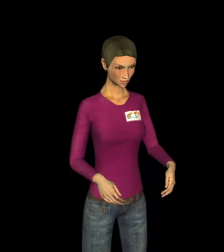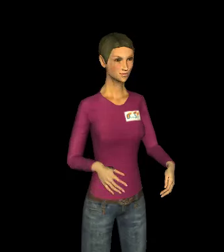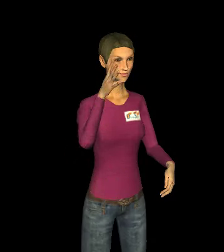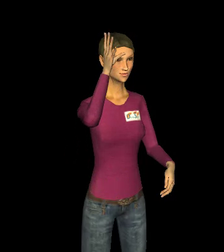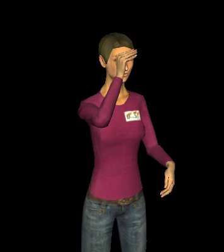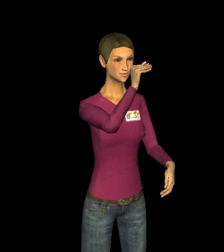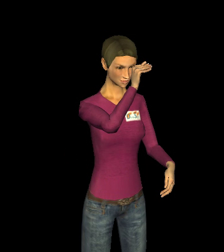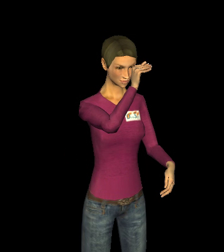ينسى